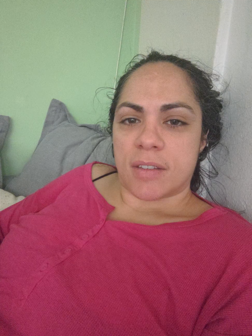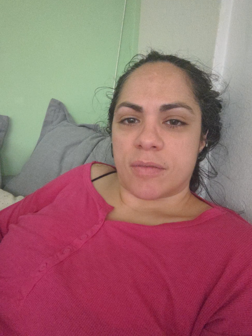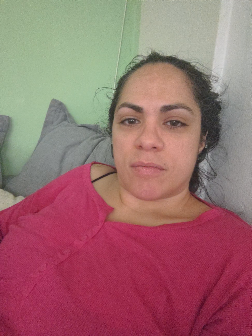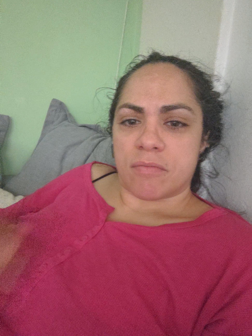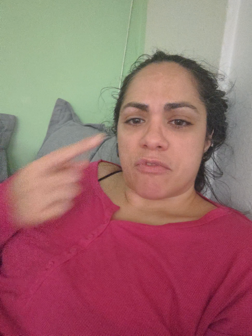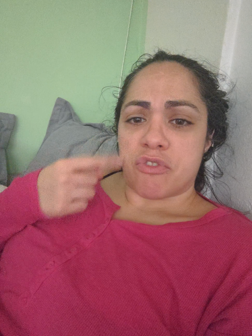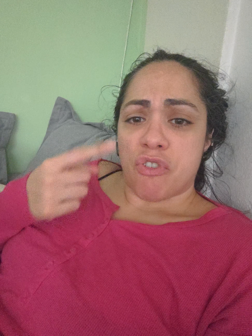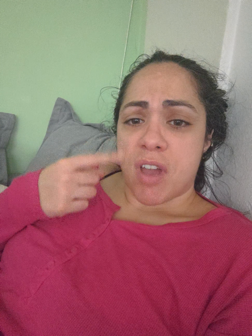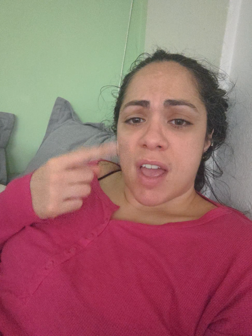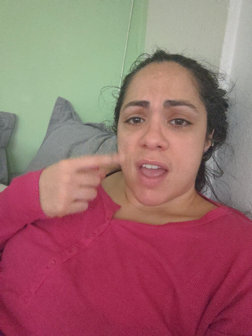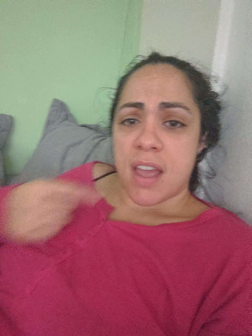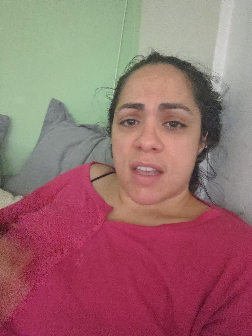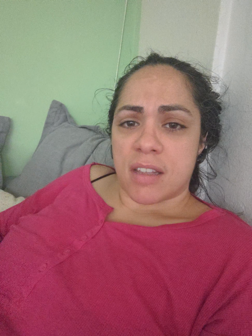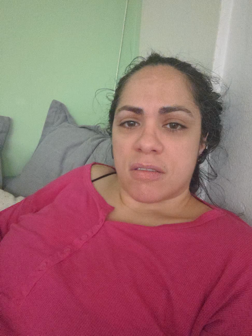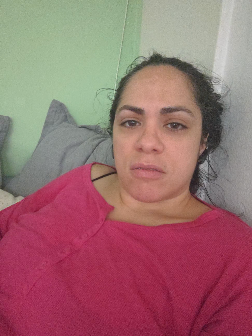cry